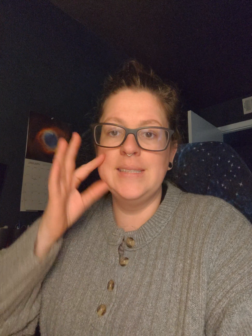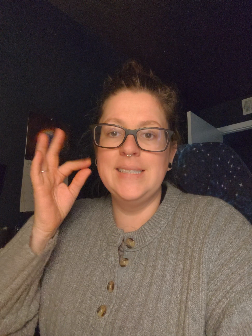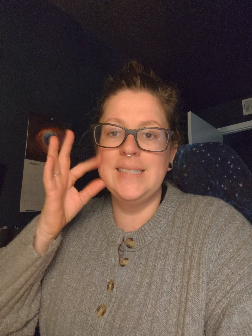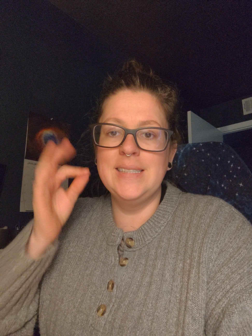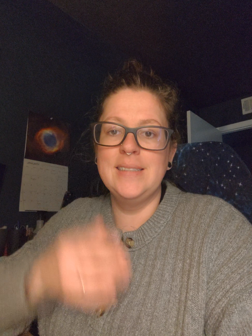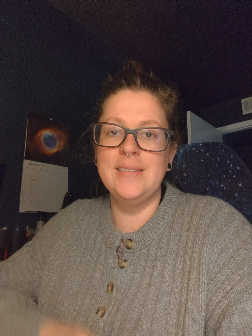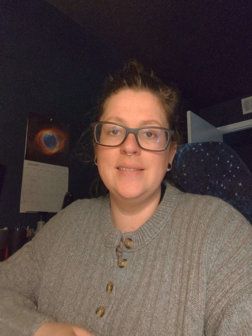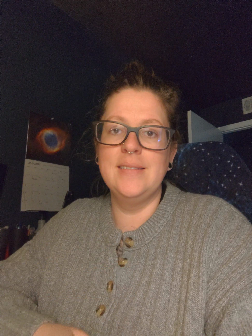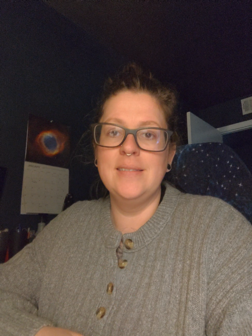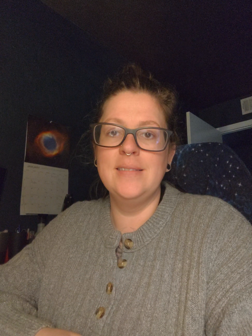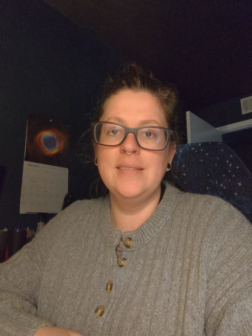kitty